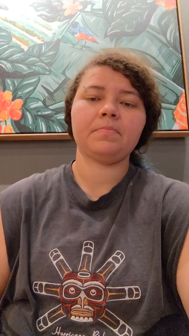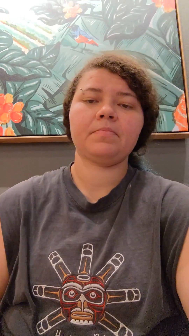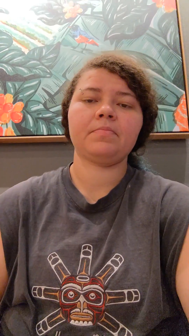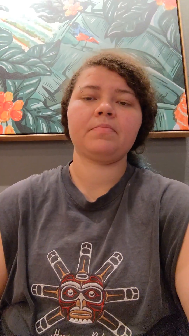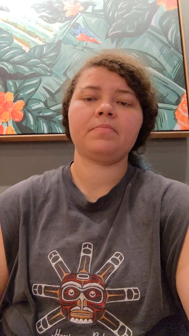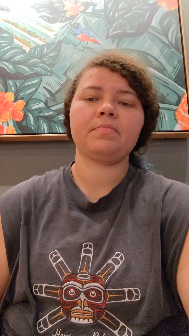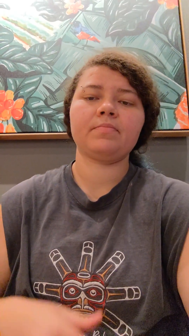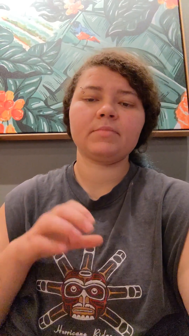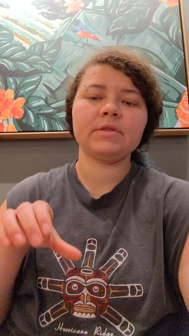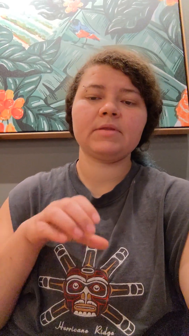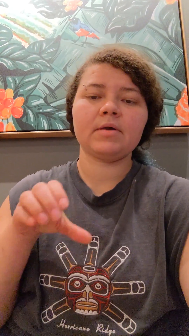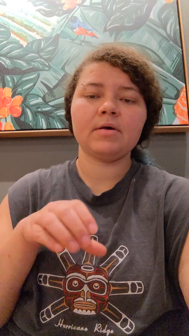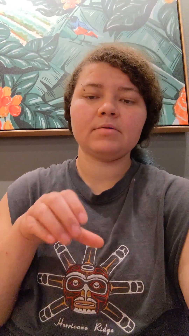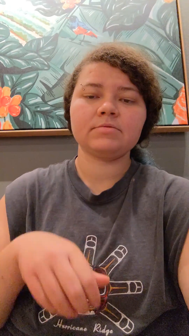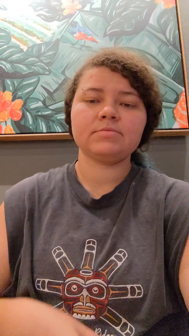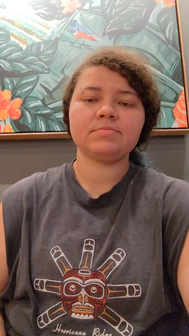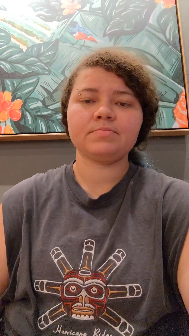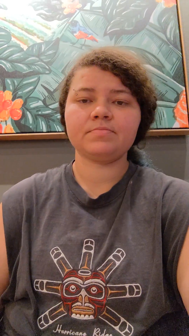does